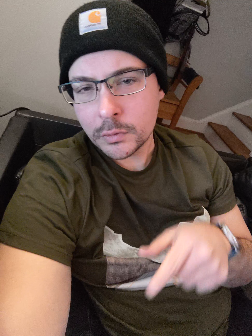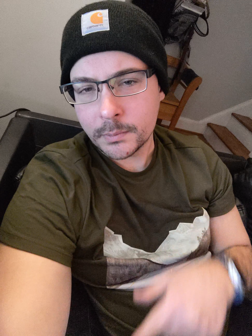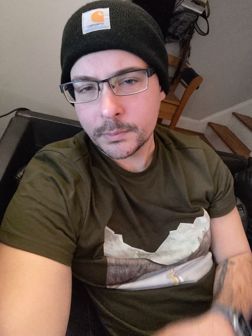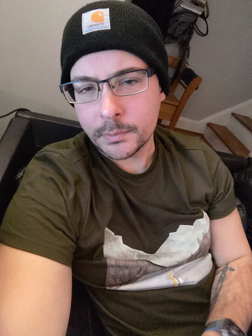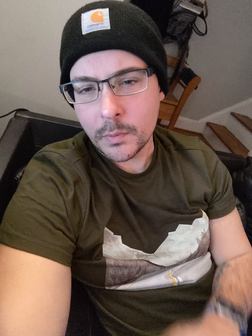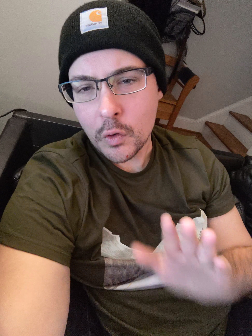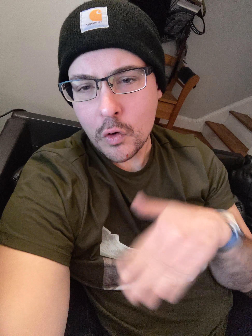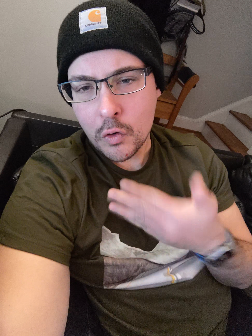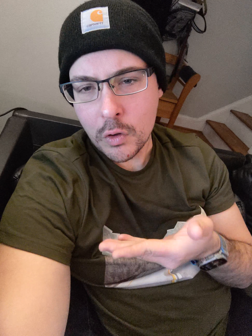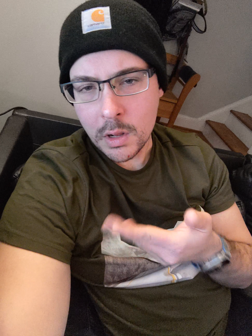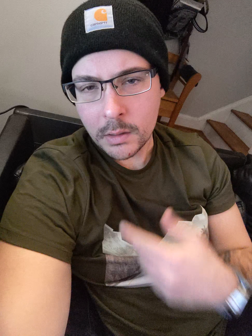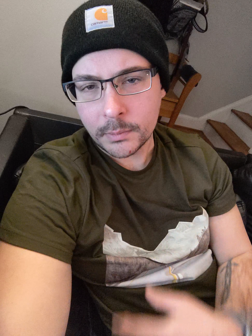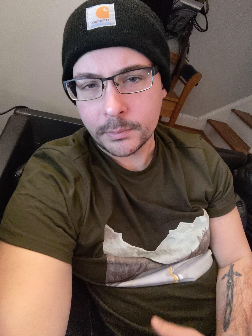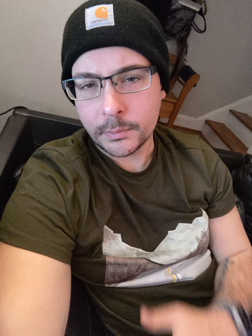all